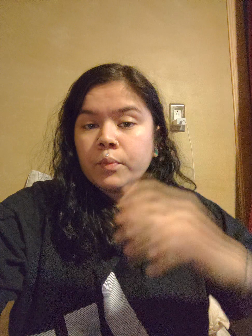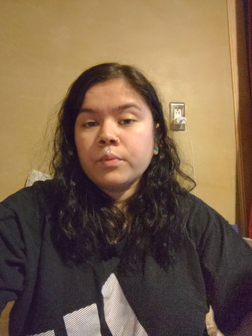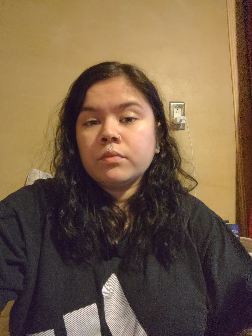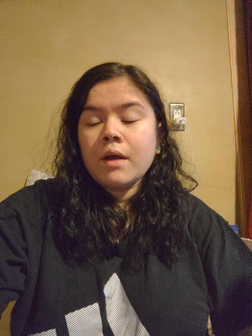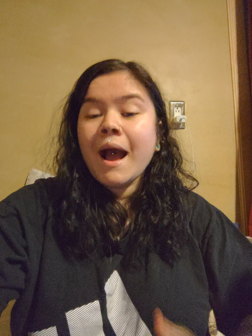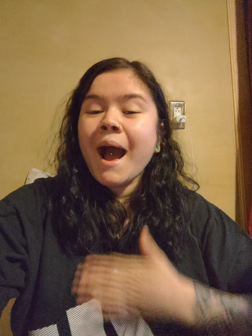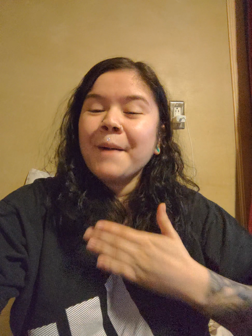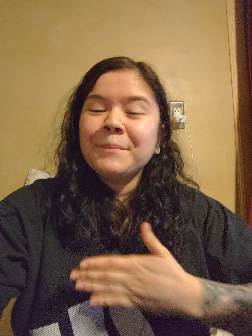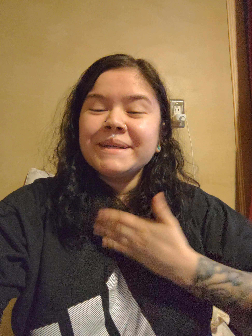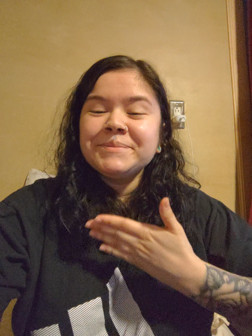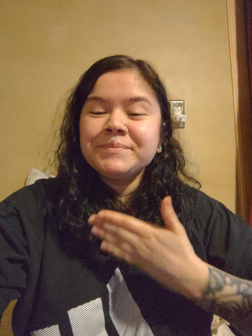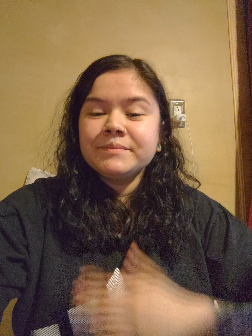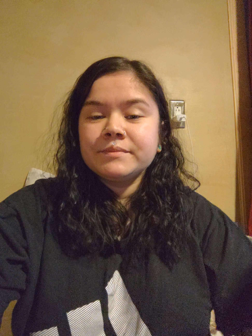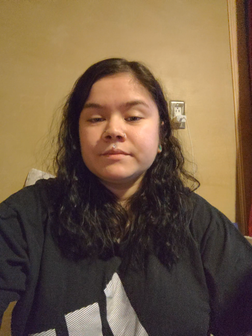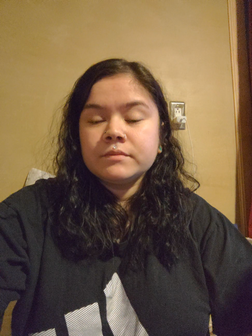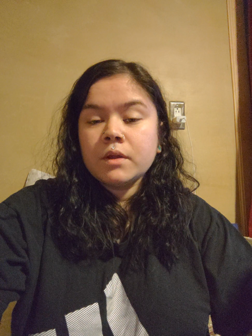happy